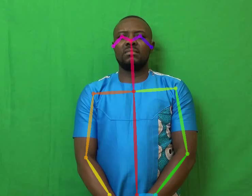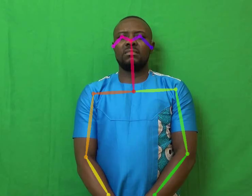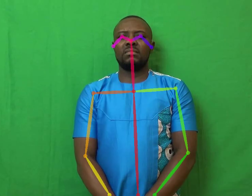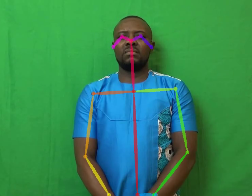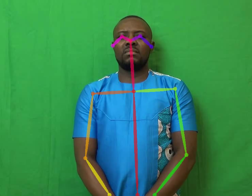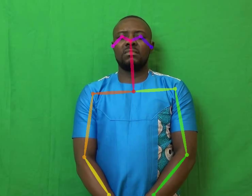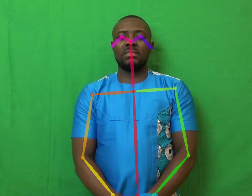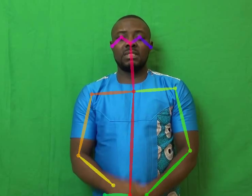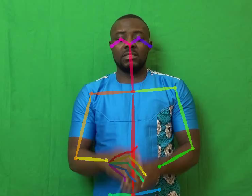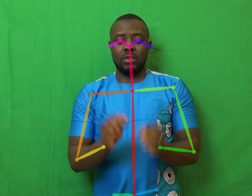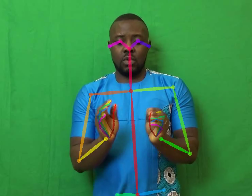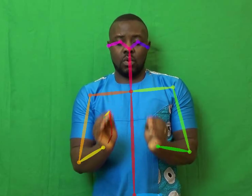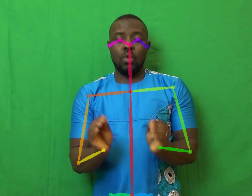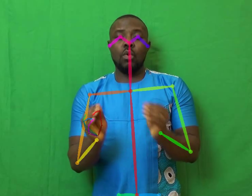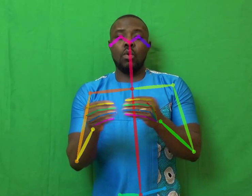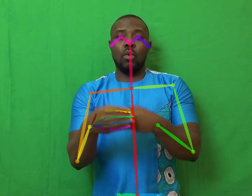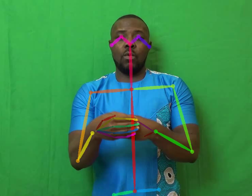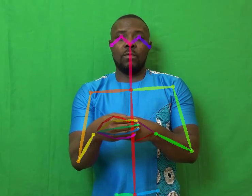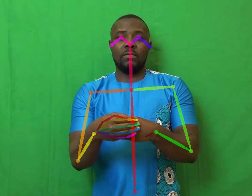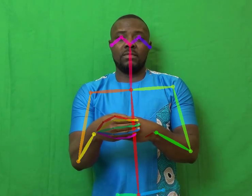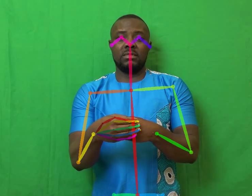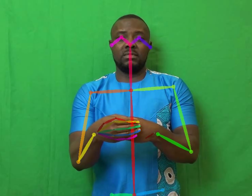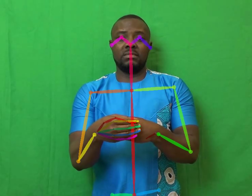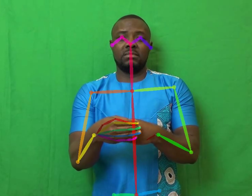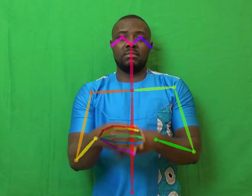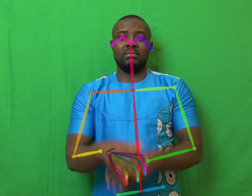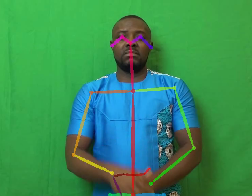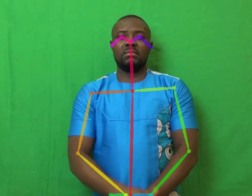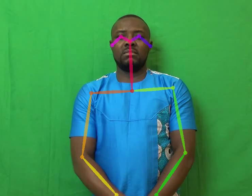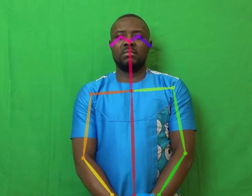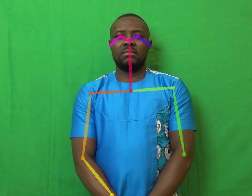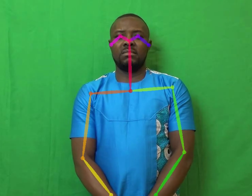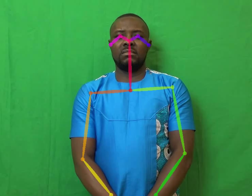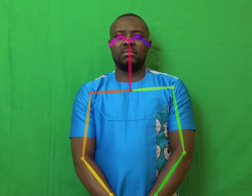office